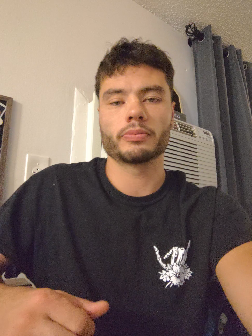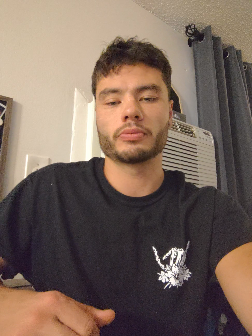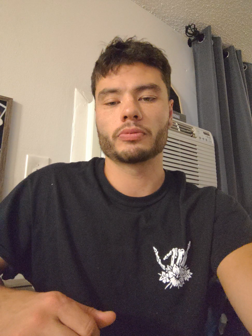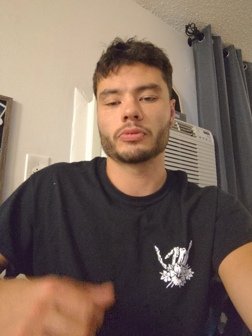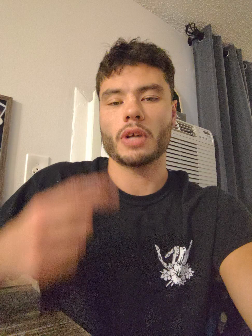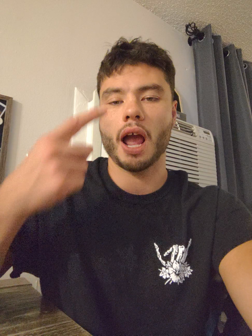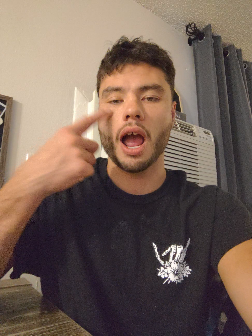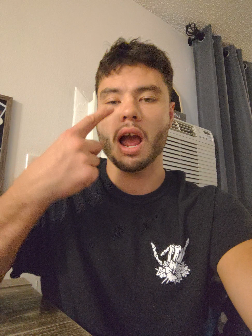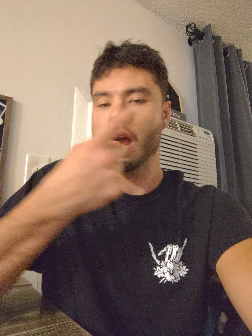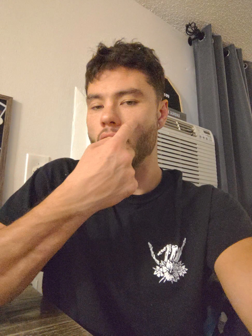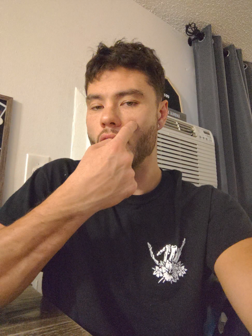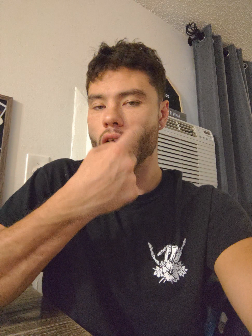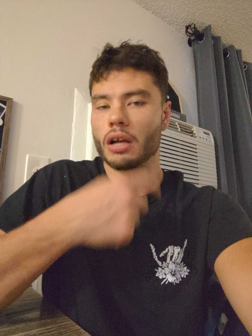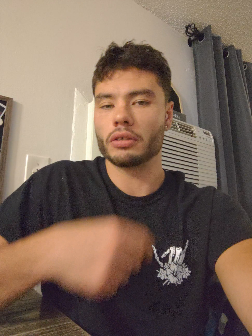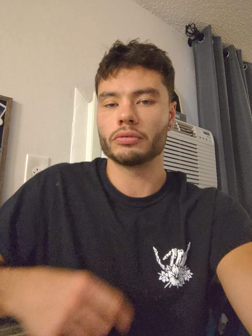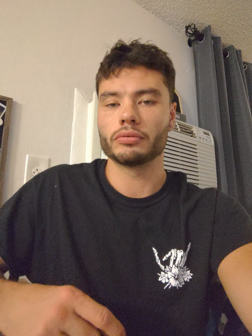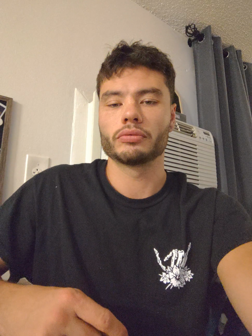eye